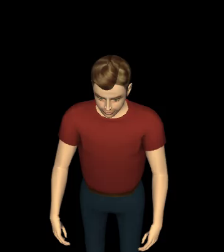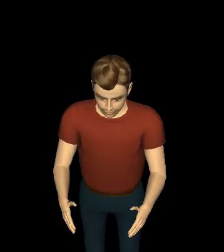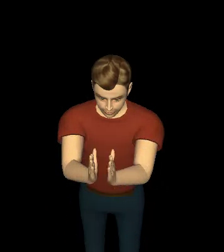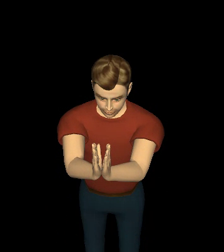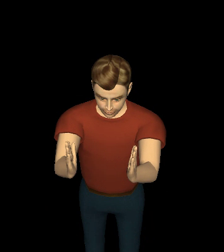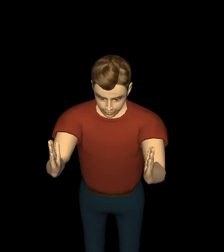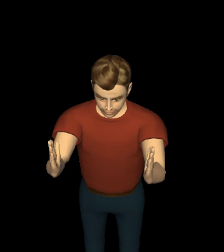مكتبة